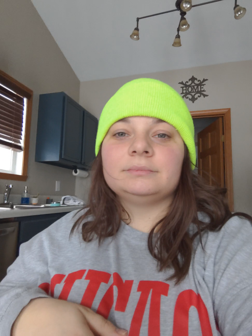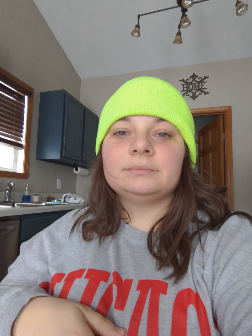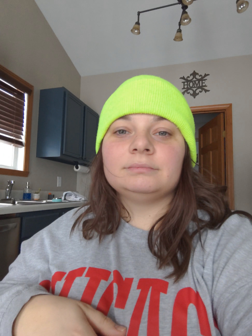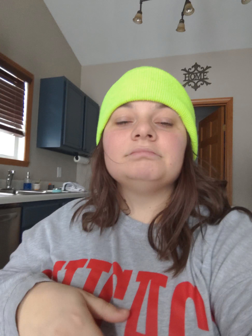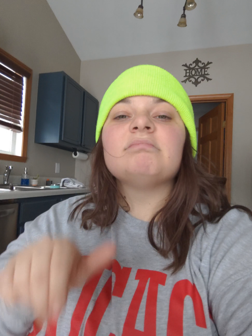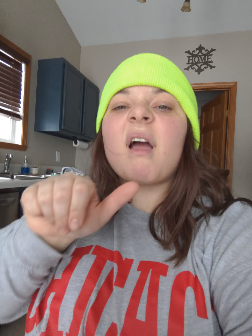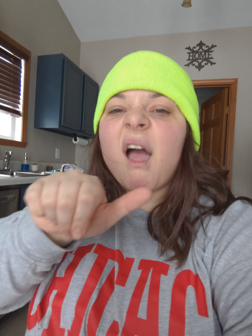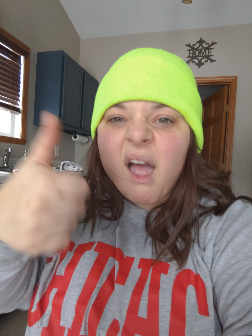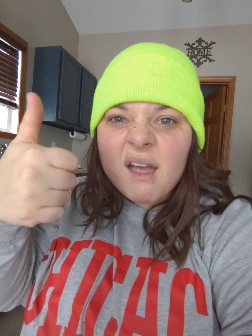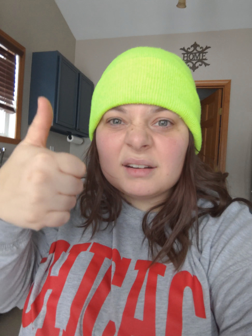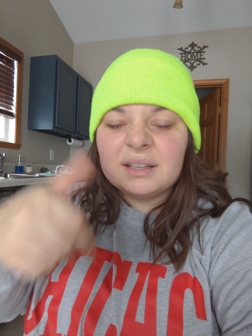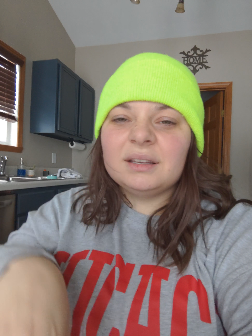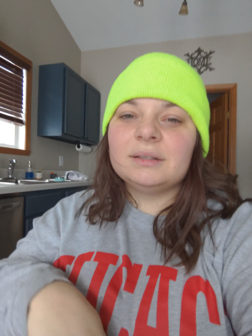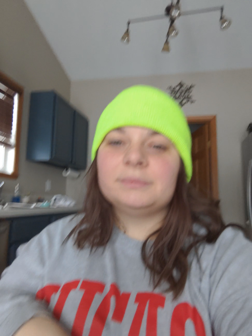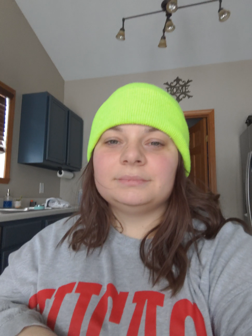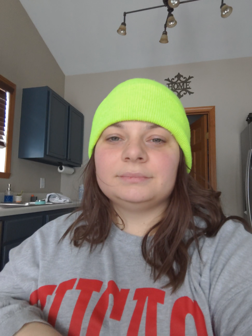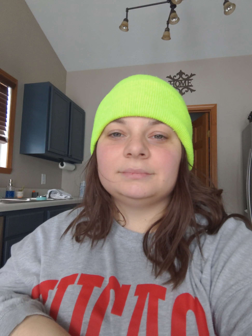any